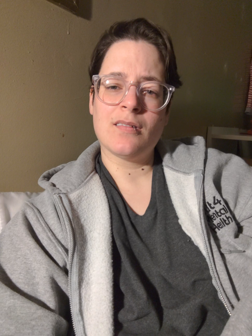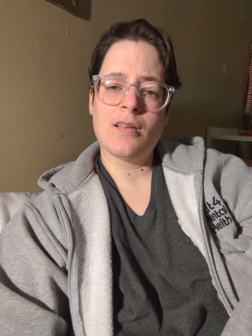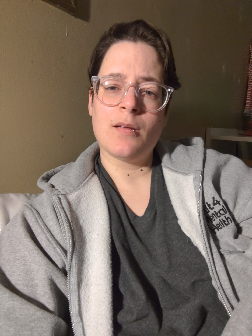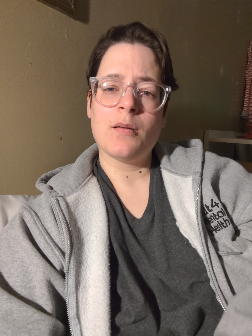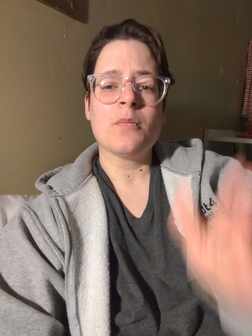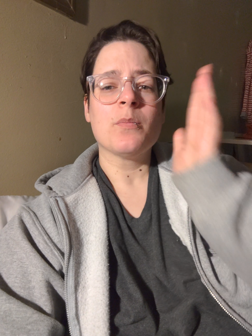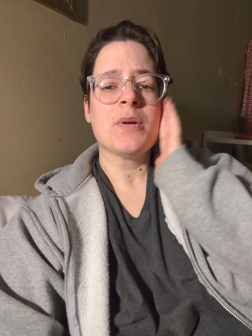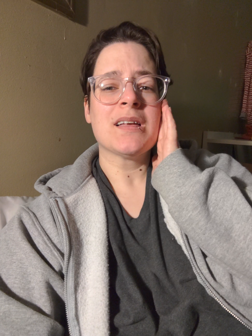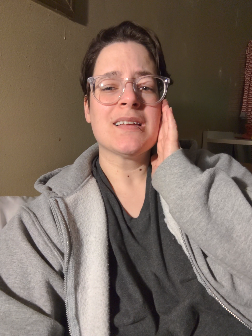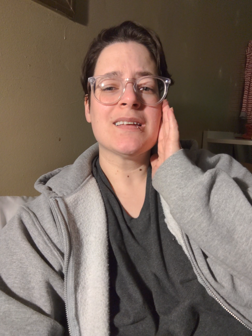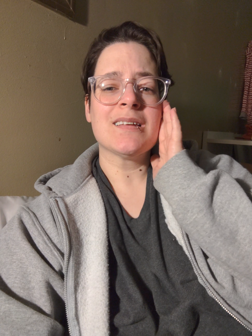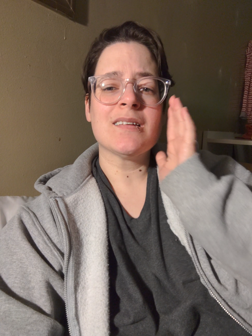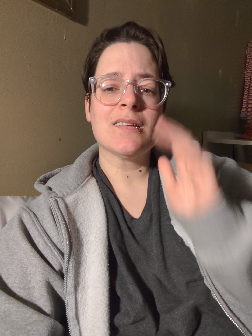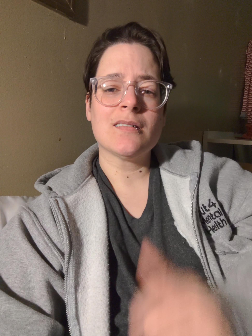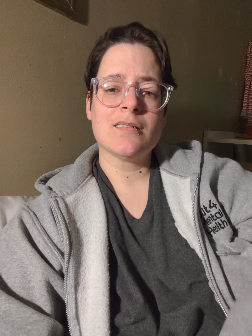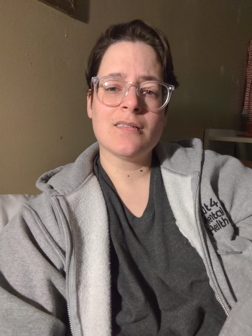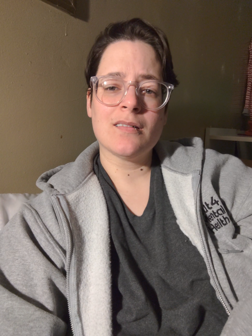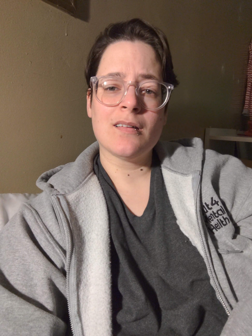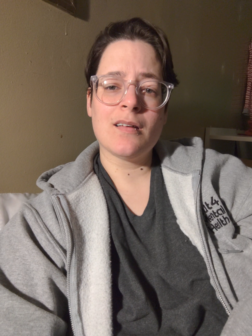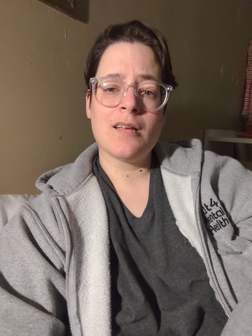bed